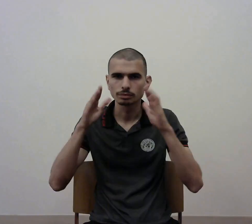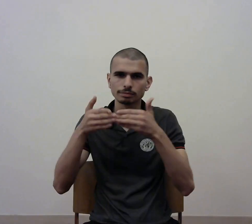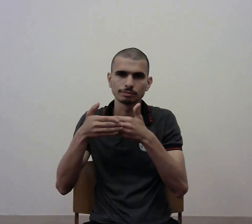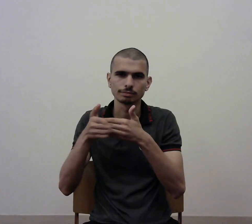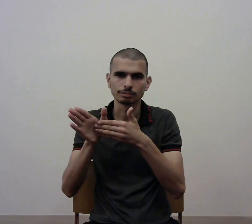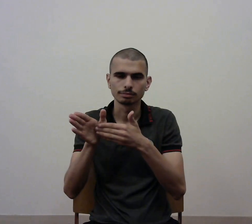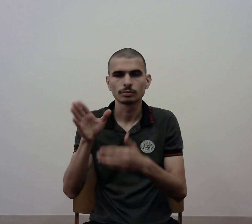ac